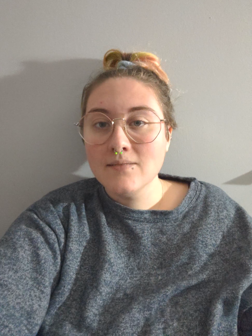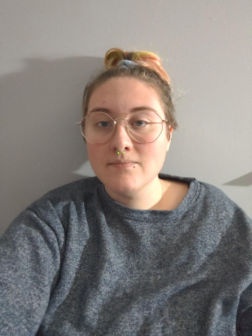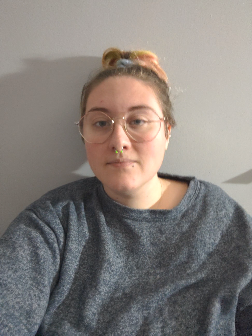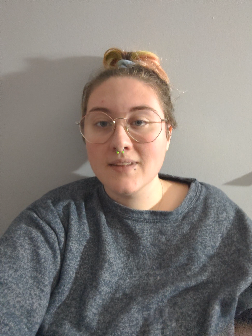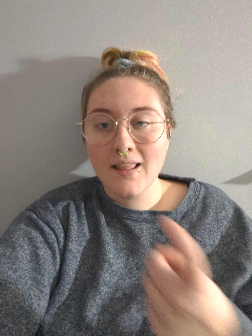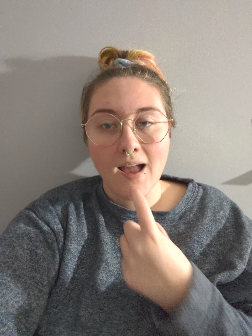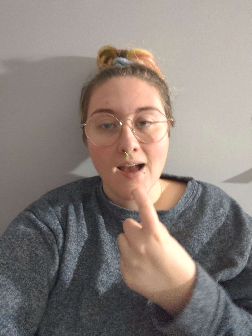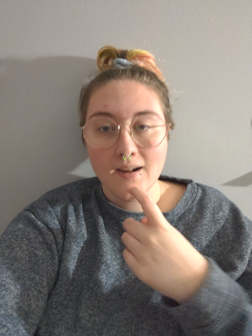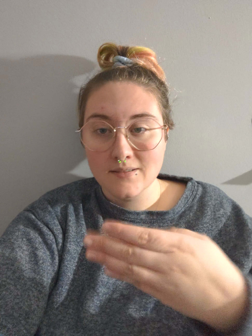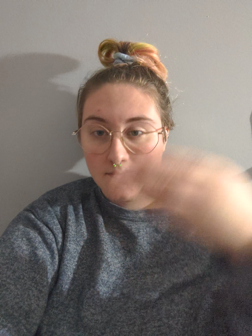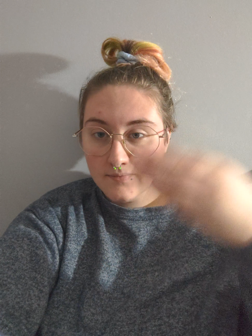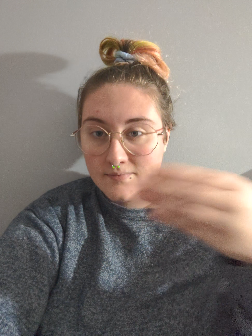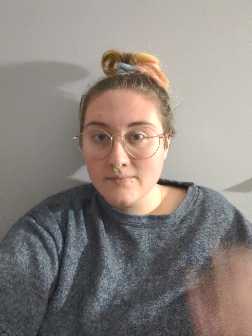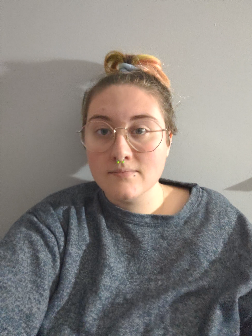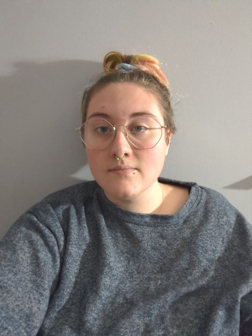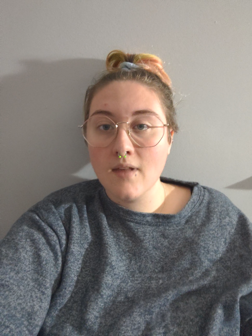window